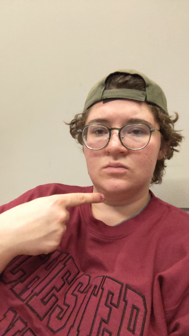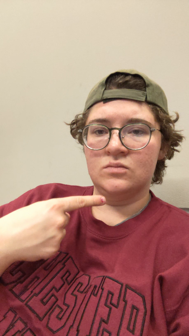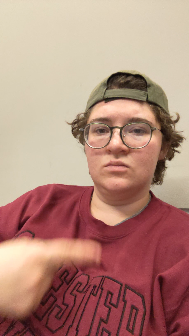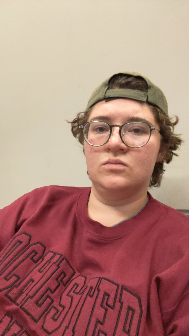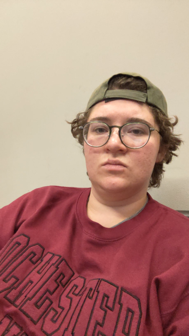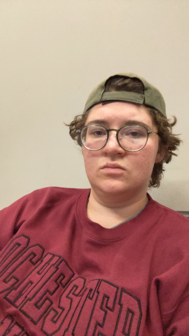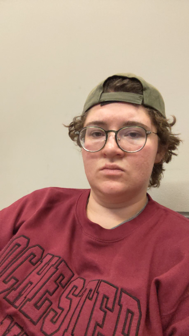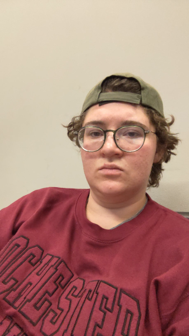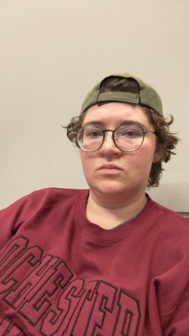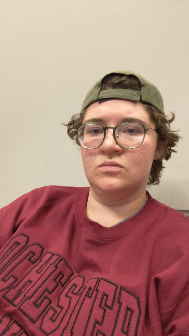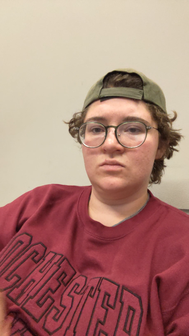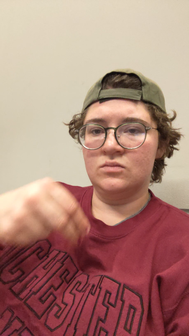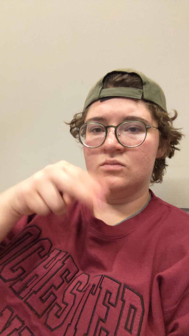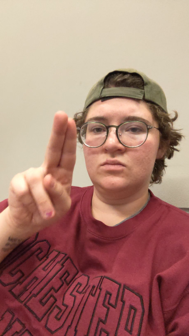lick